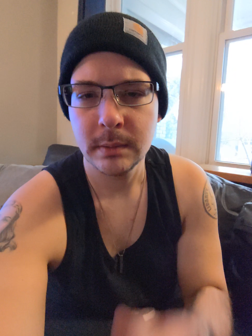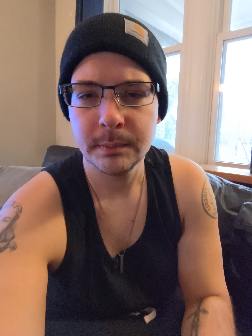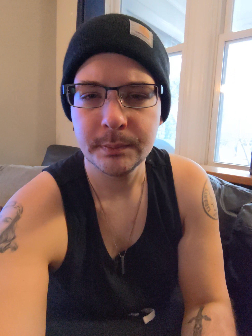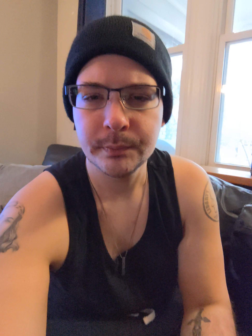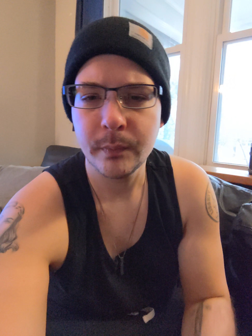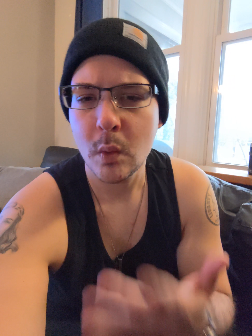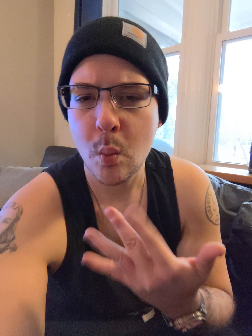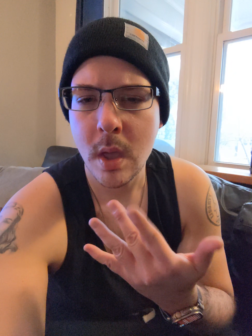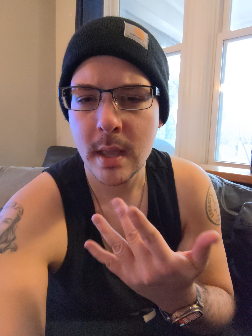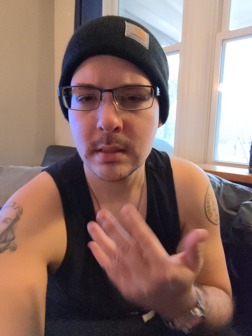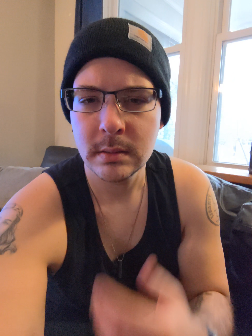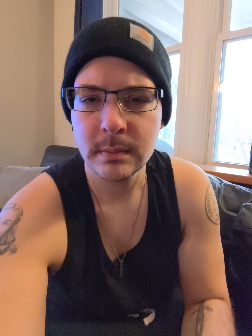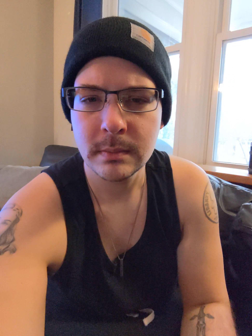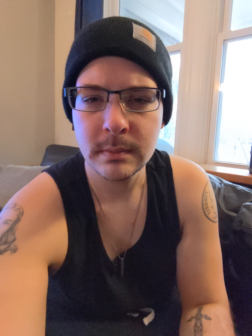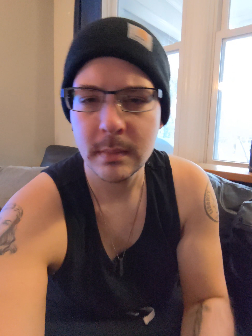wait